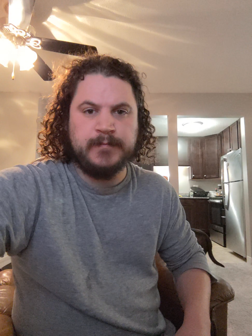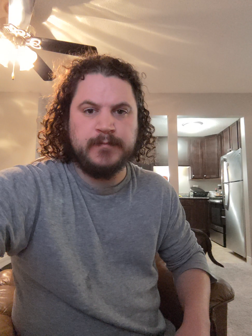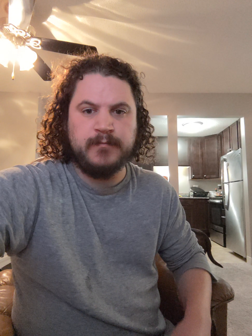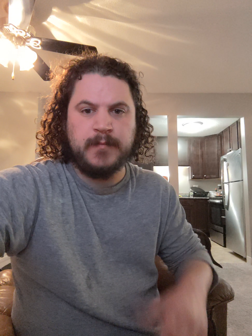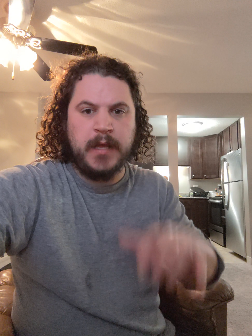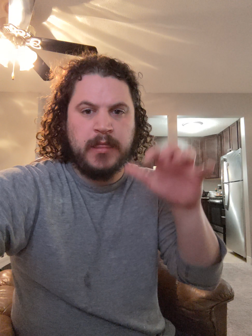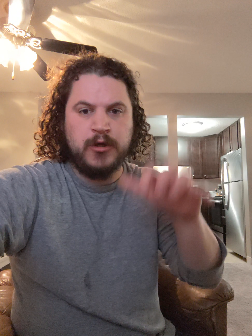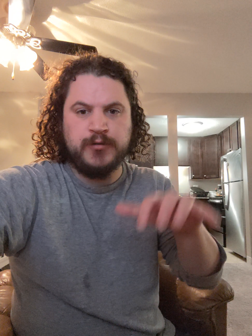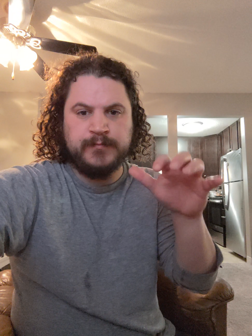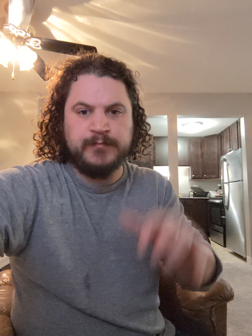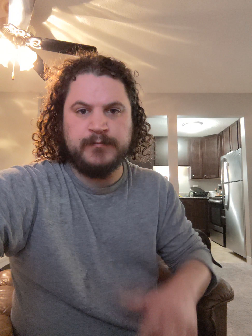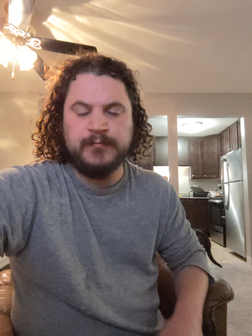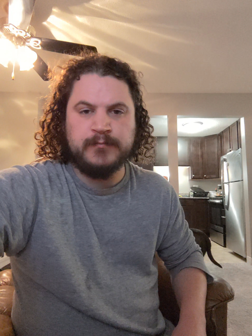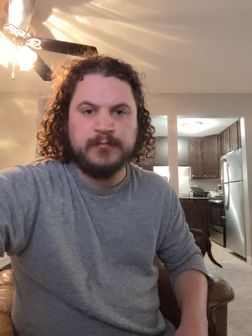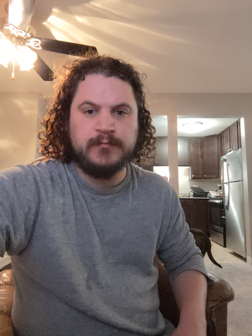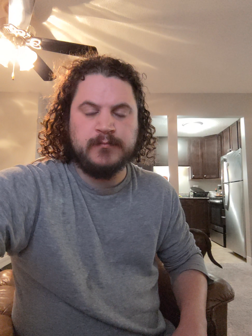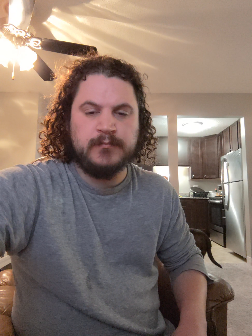alligator